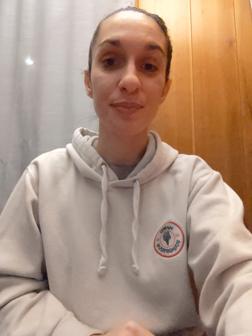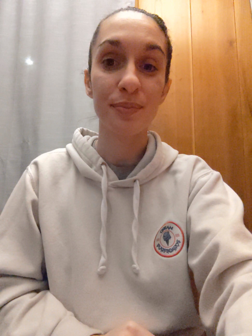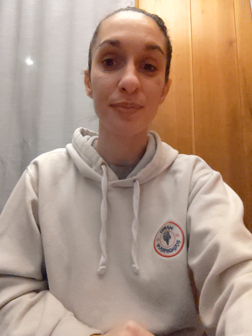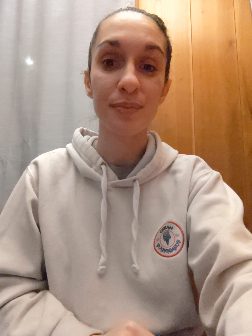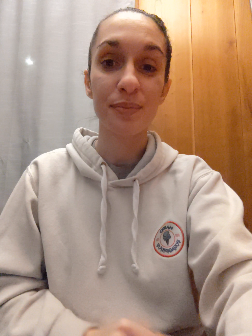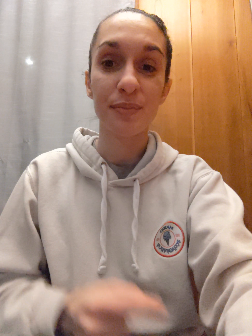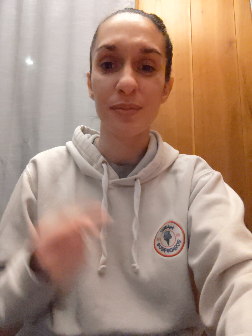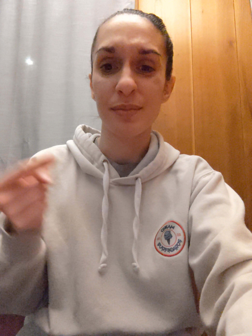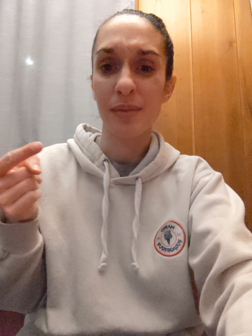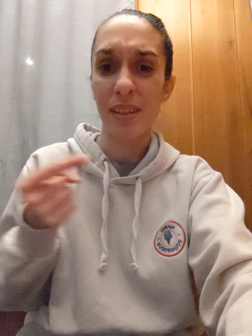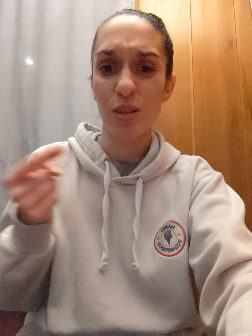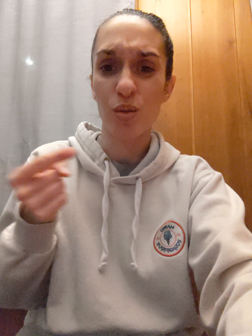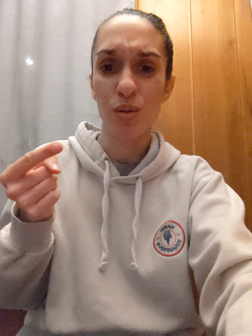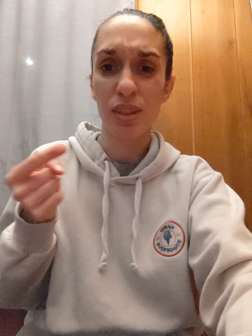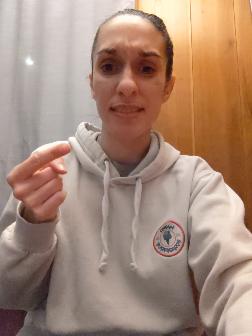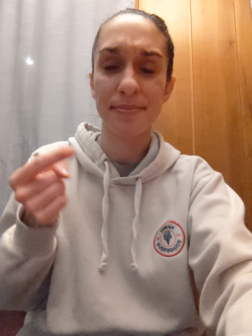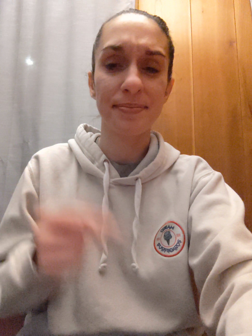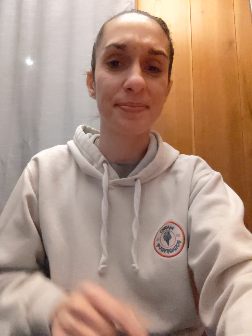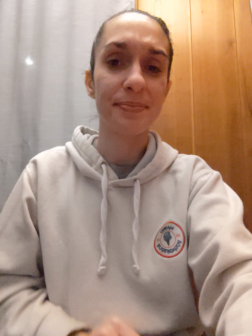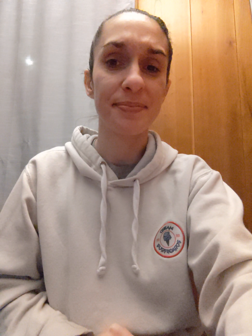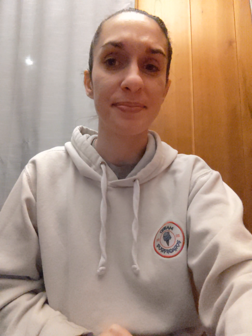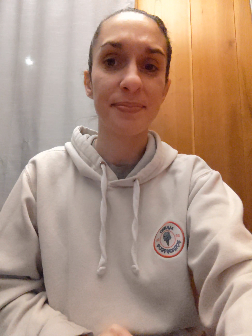owie